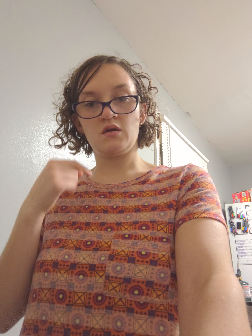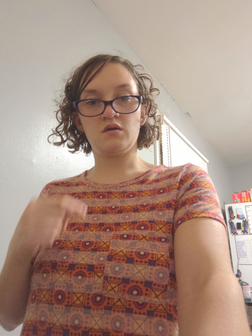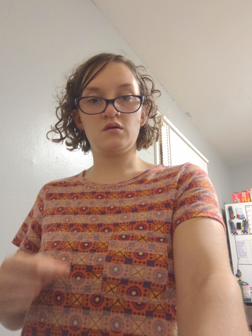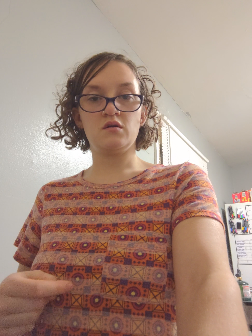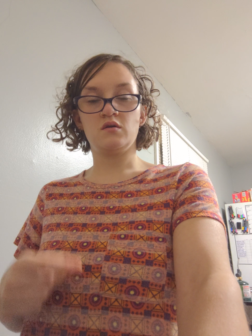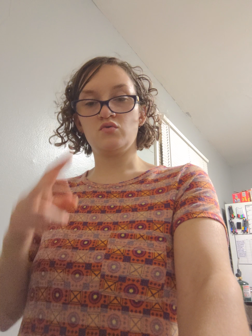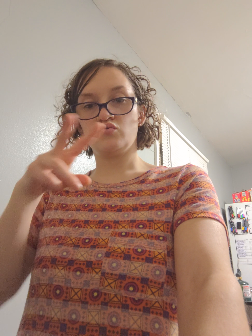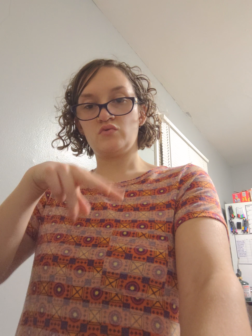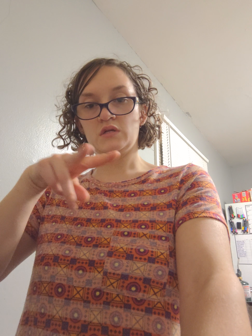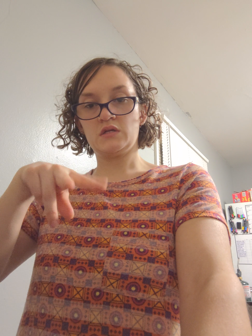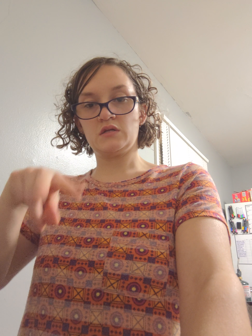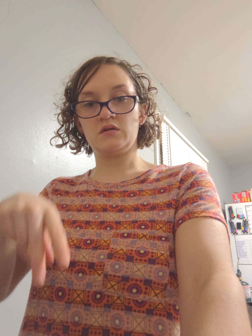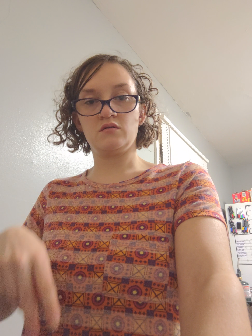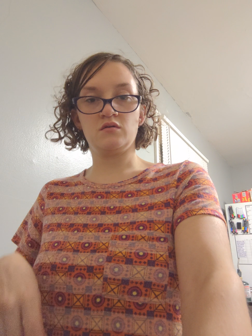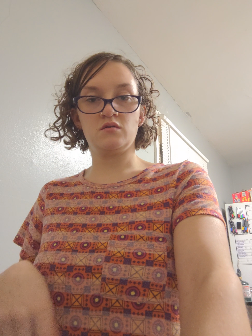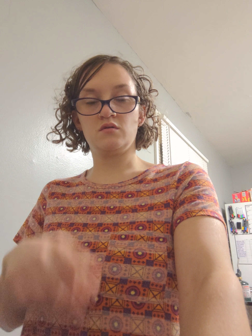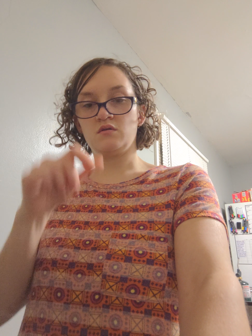read